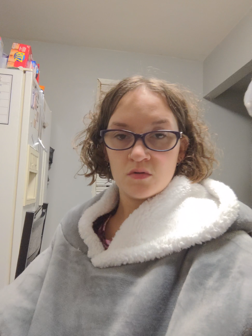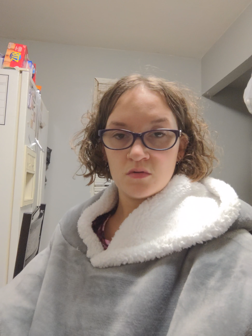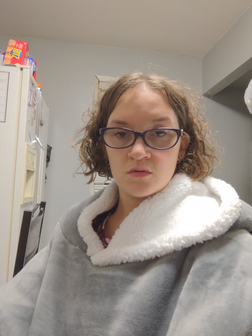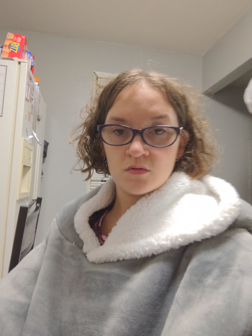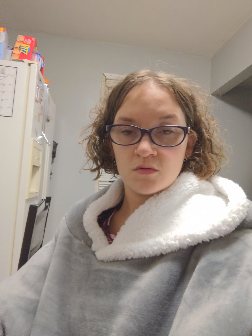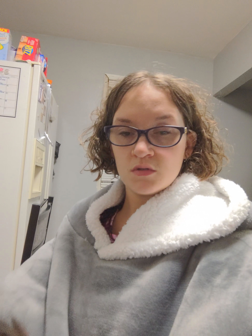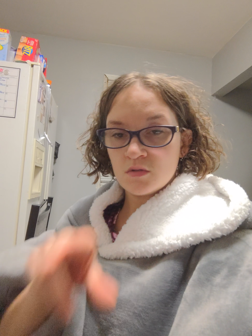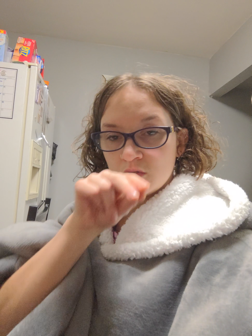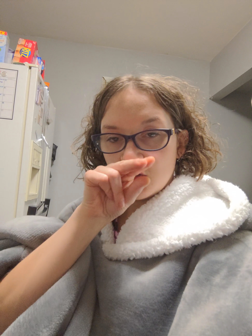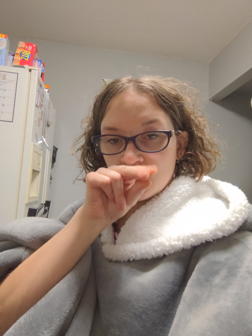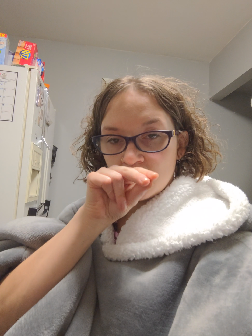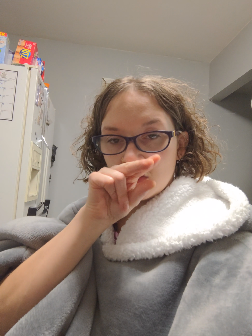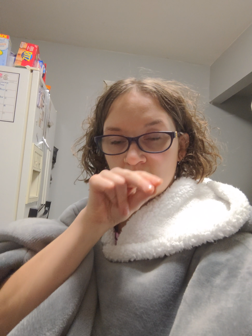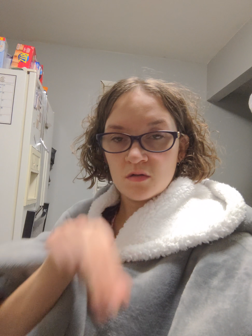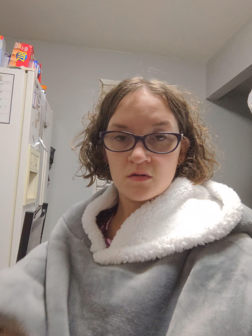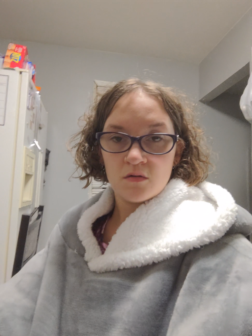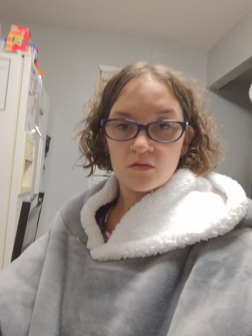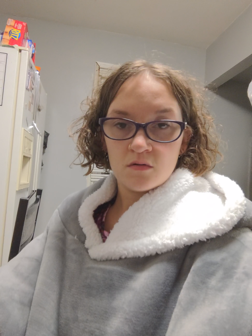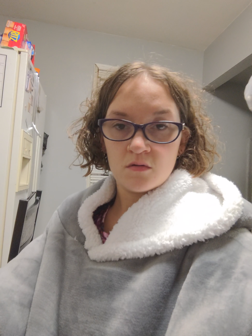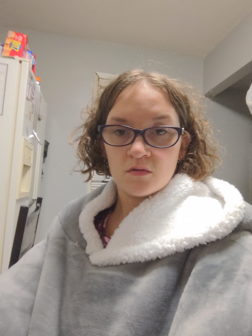duck